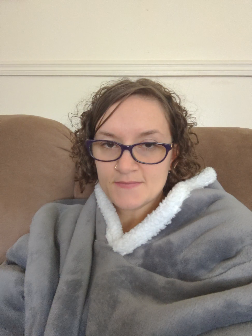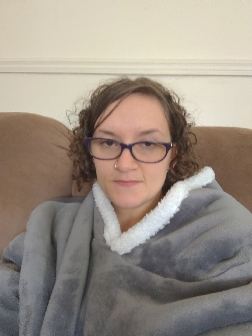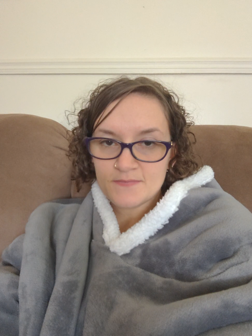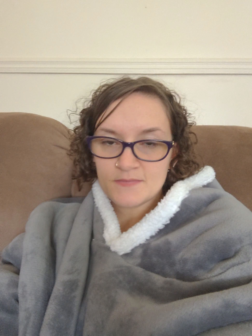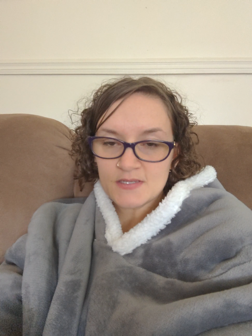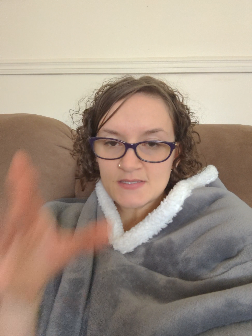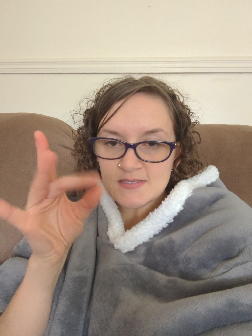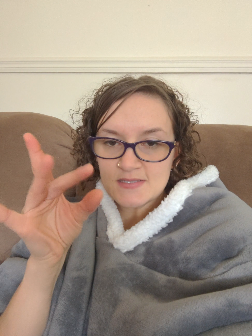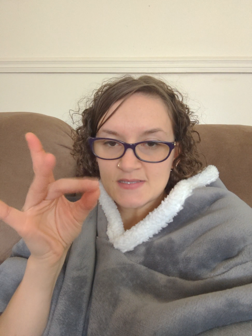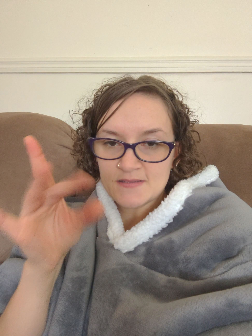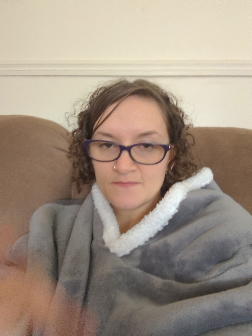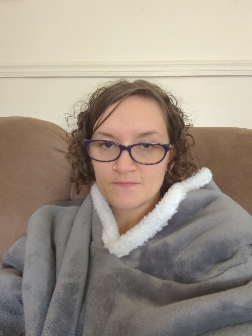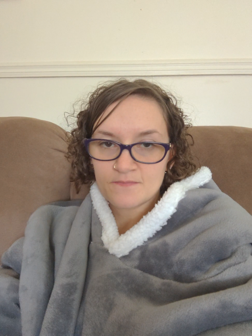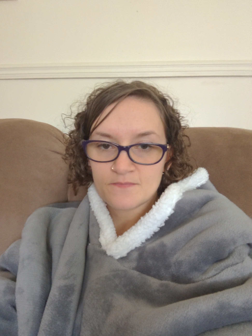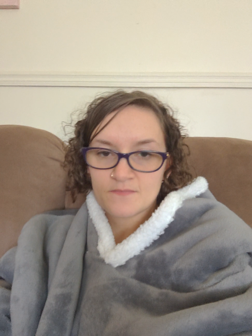sticky